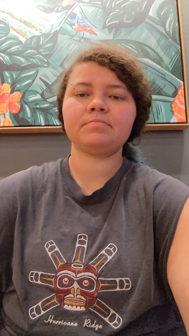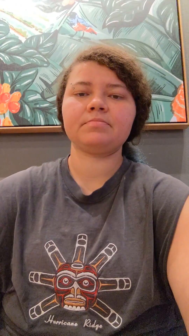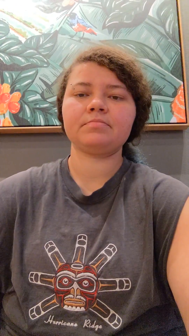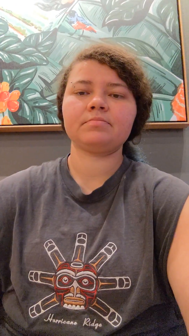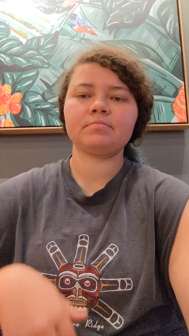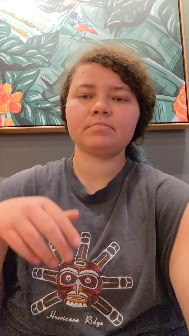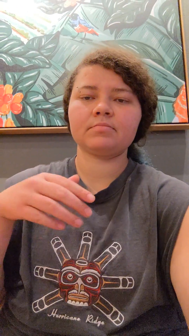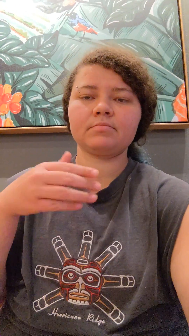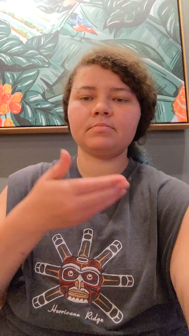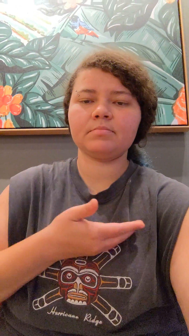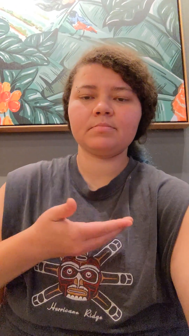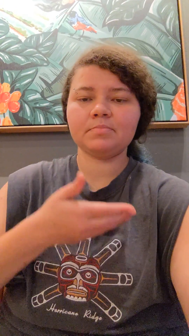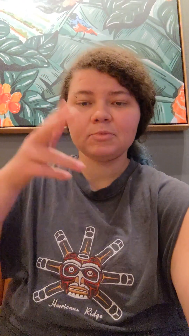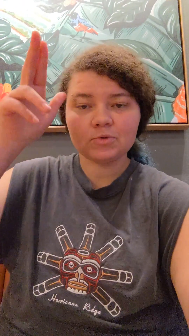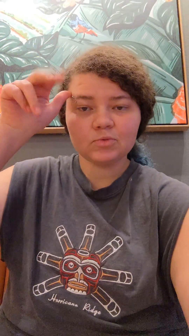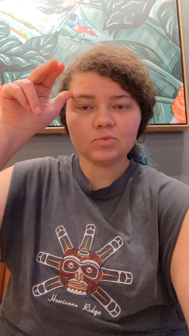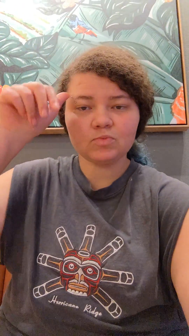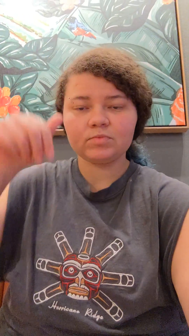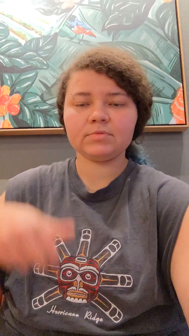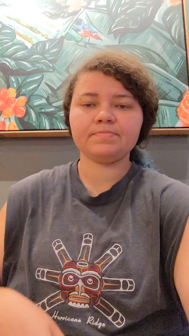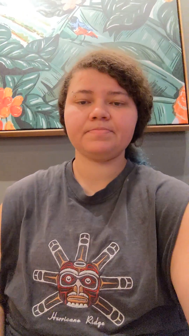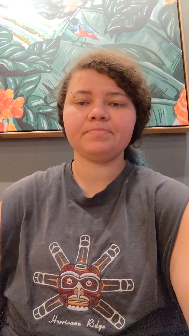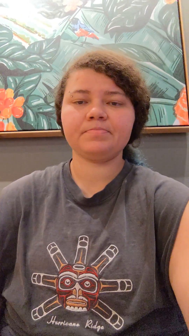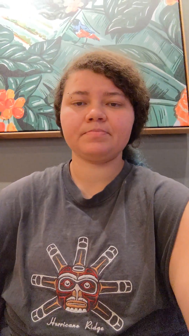pony